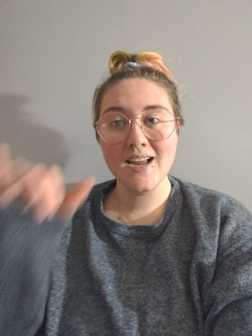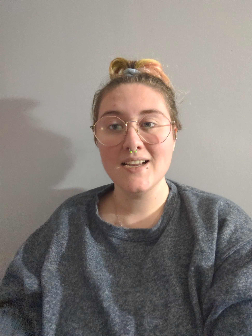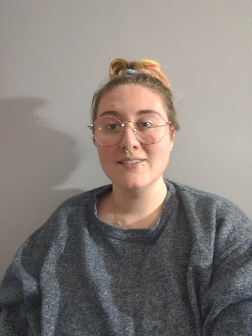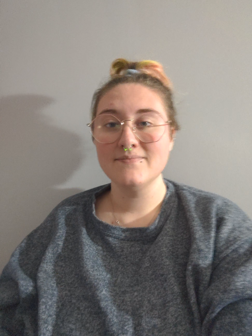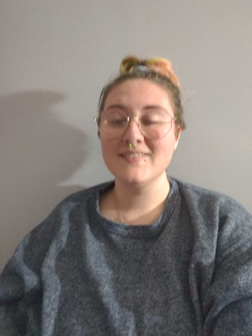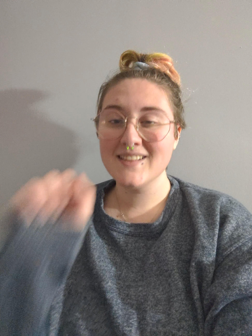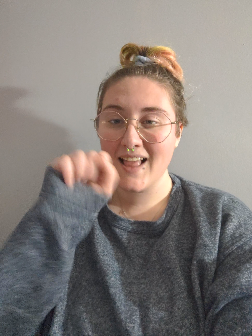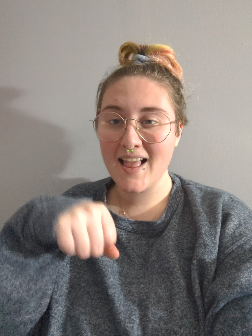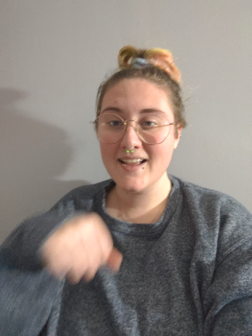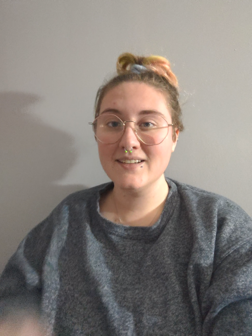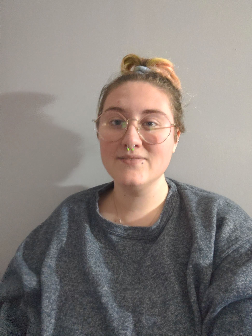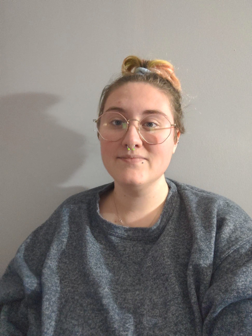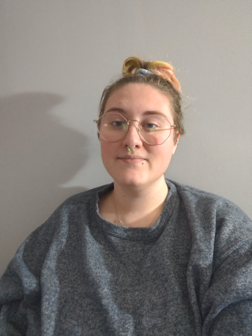can